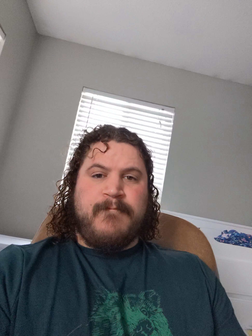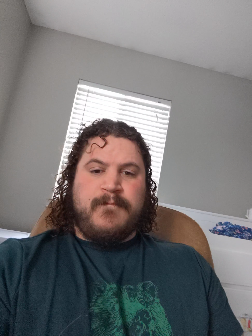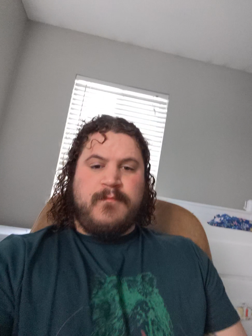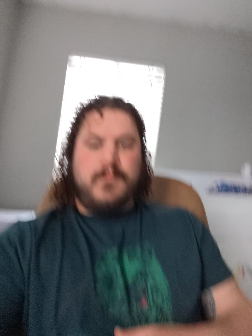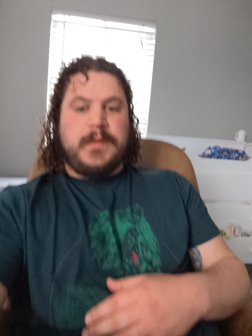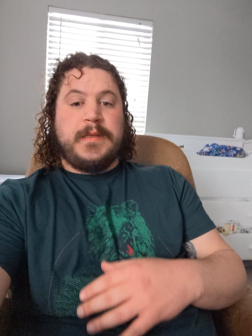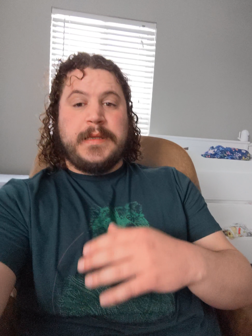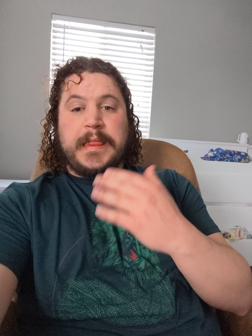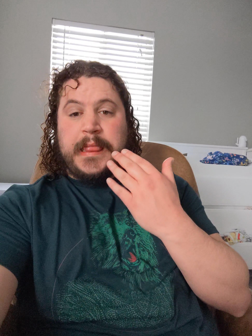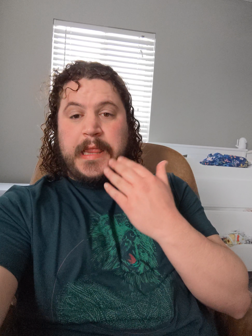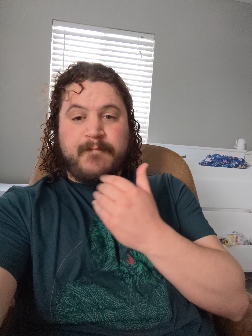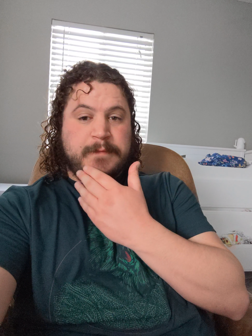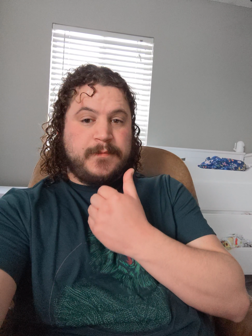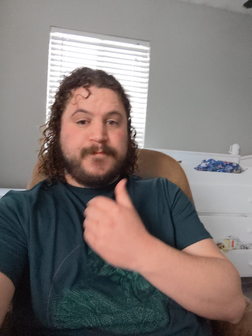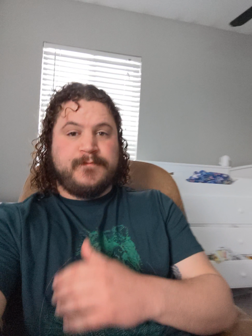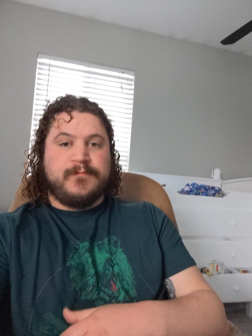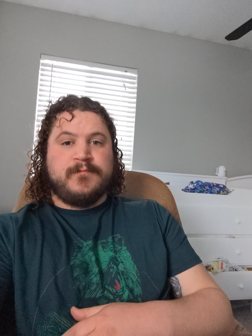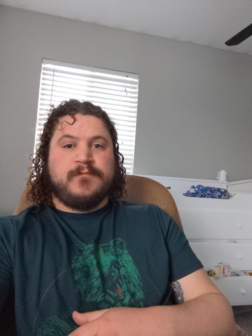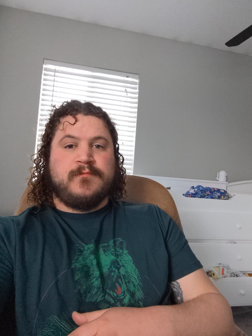napkin